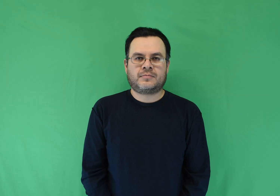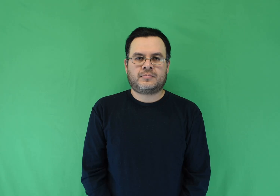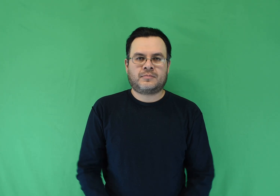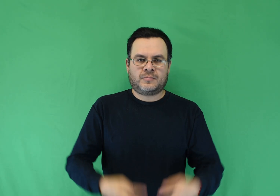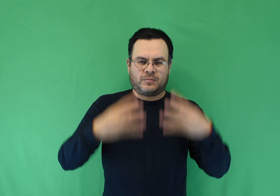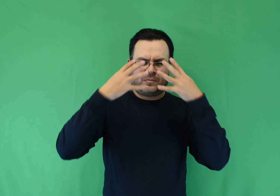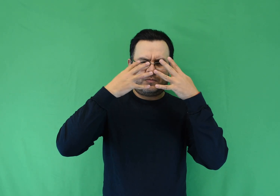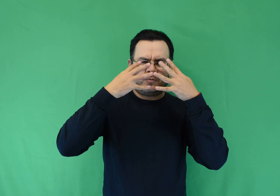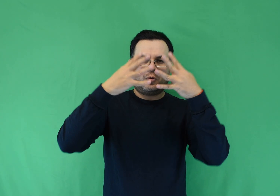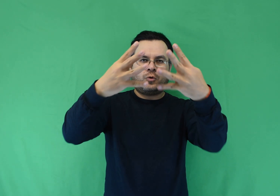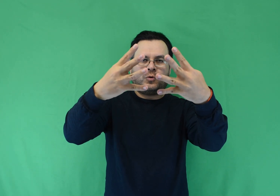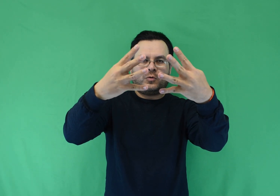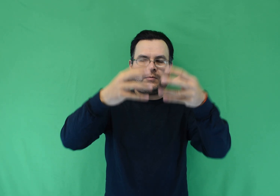rostro hinchado